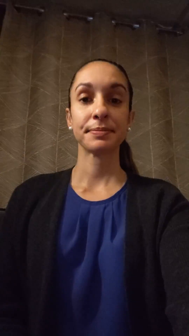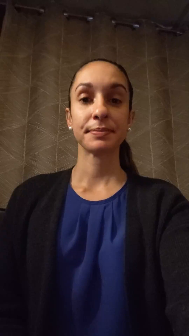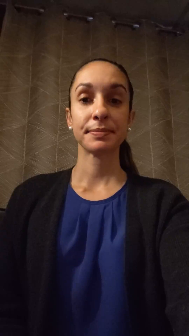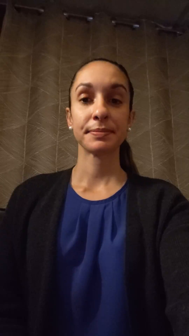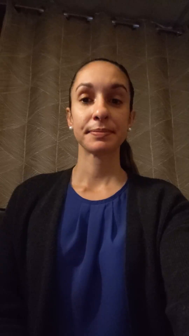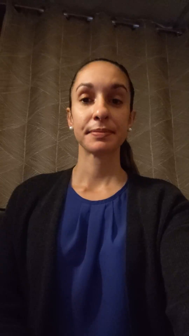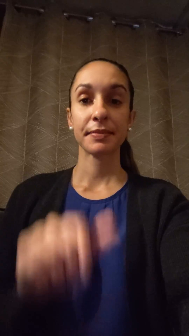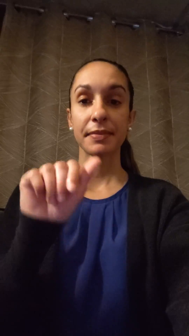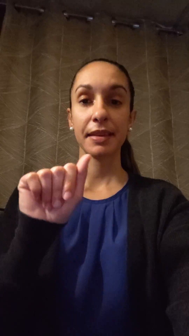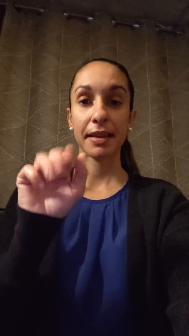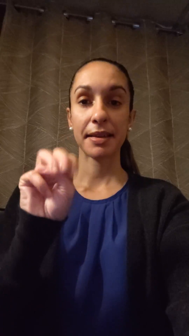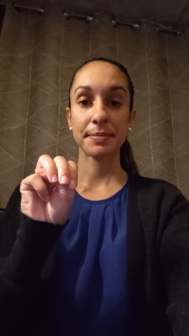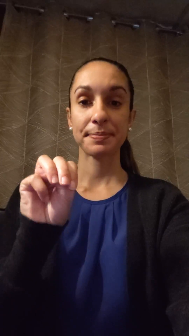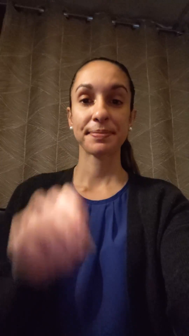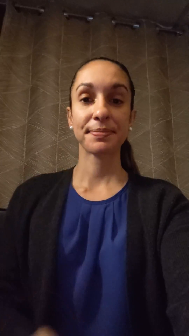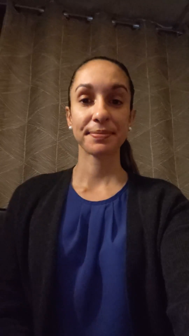am